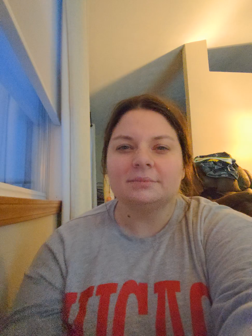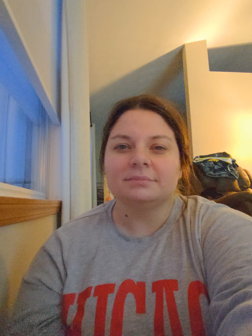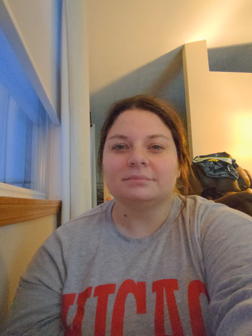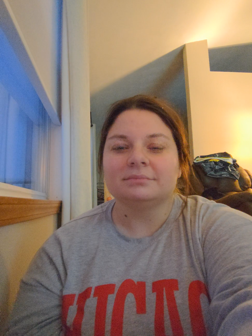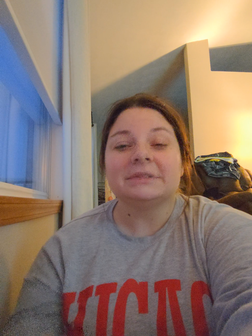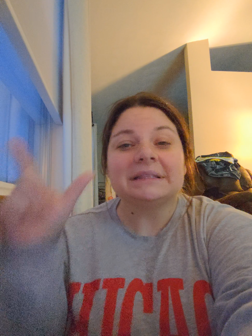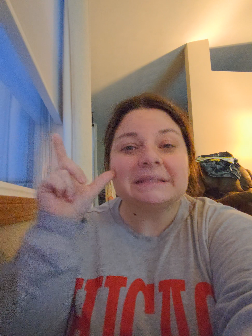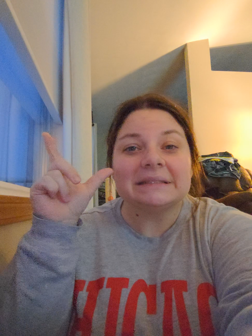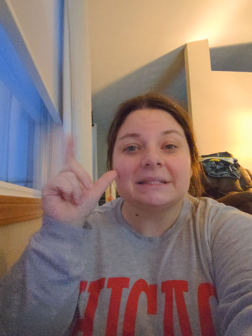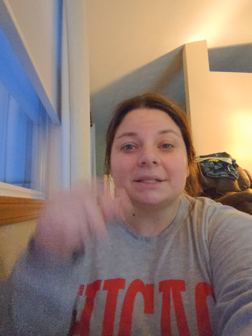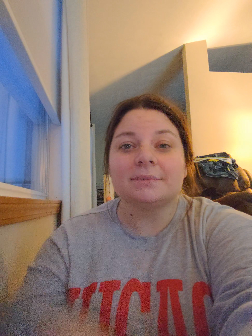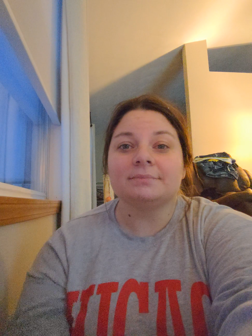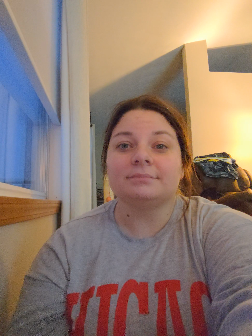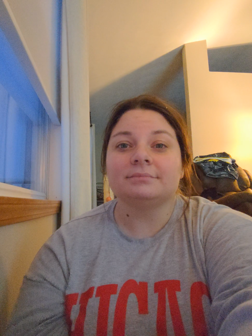listen